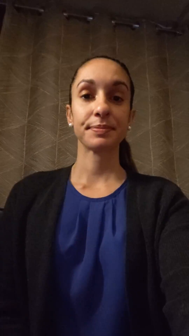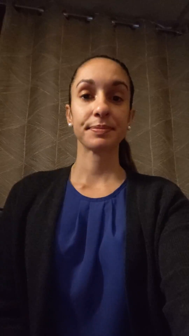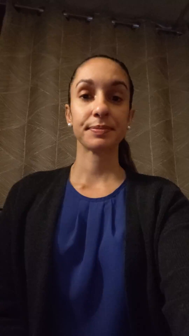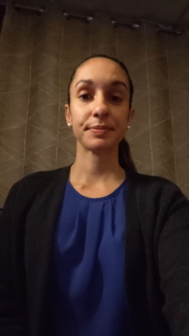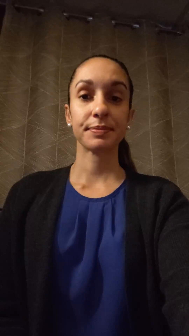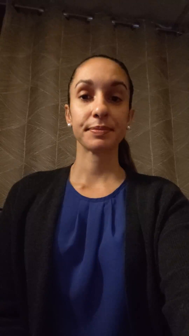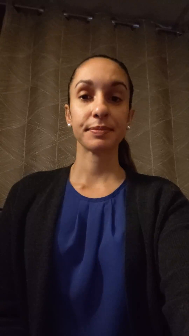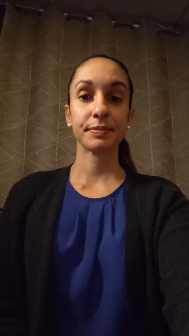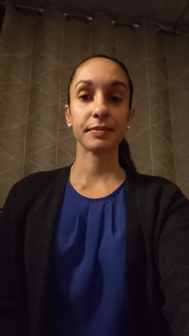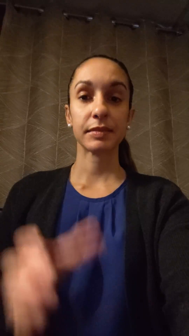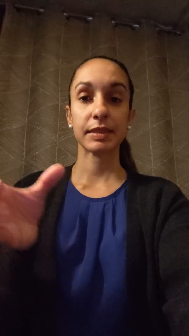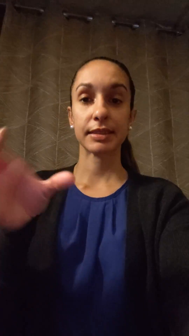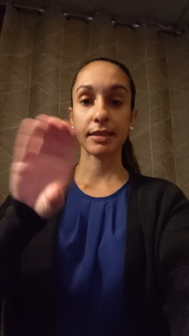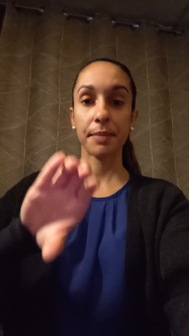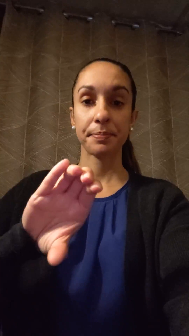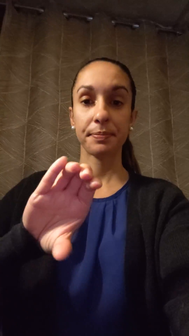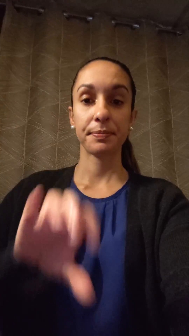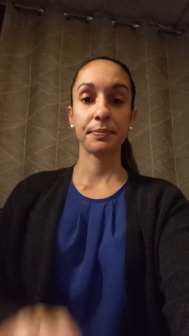dump